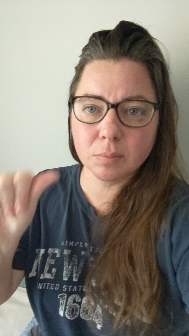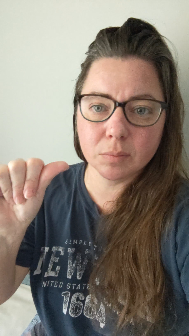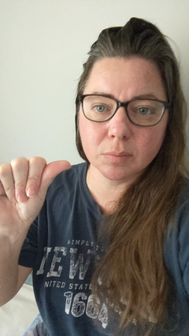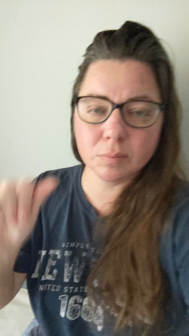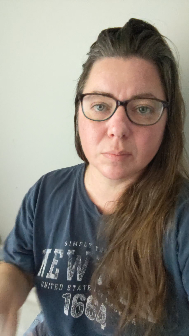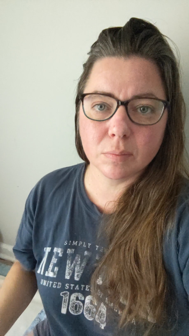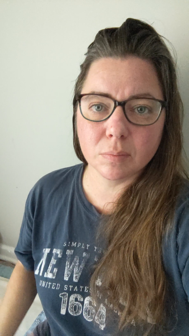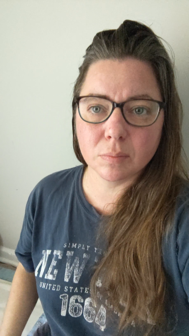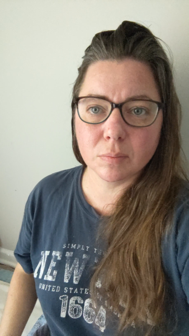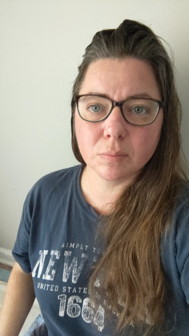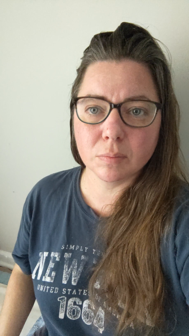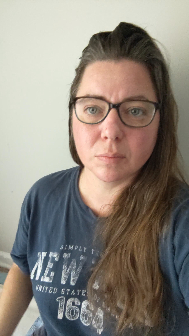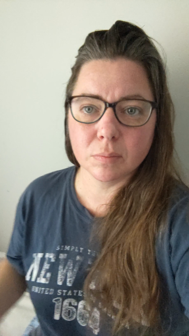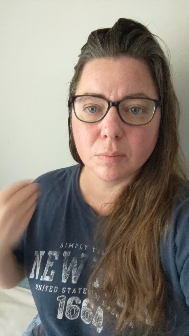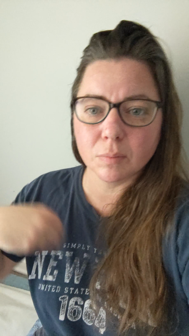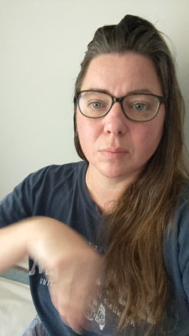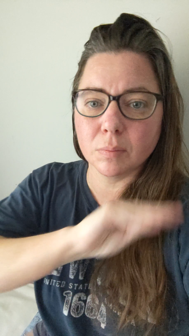scarf